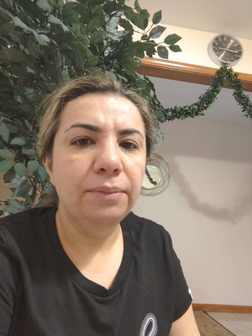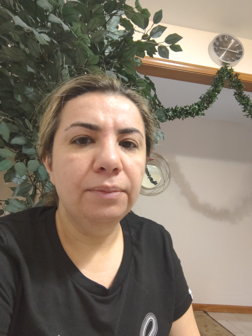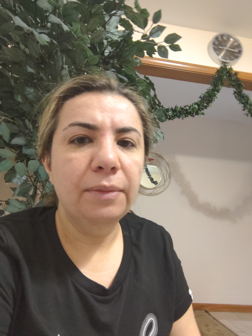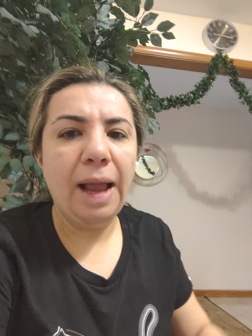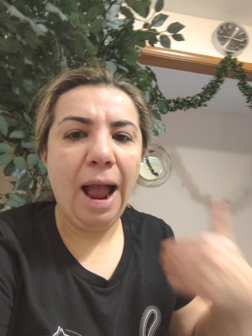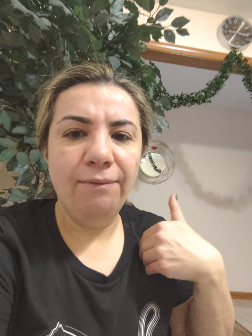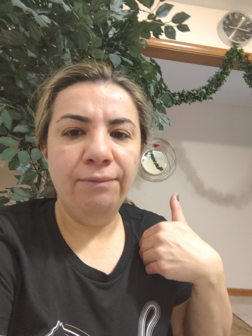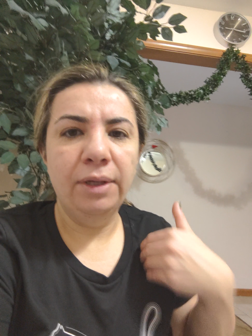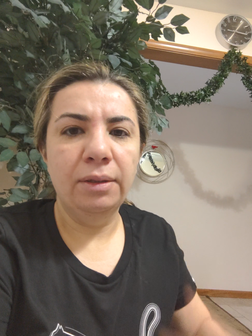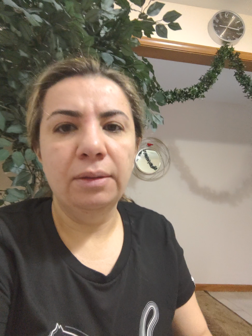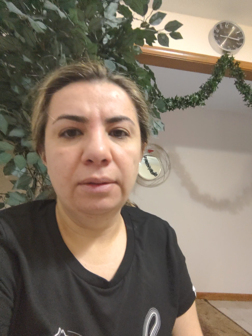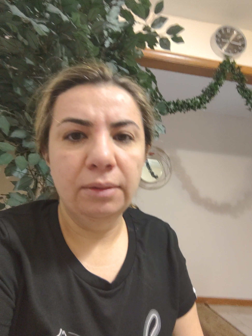have